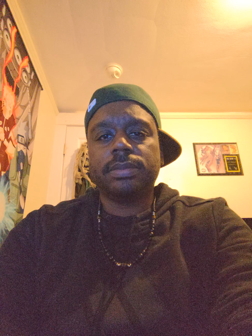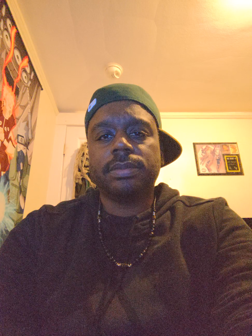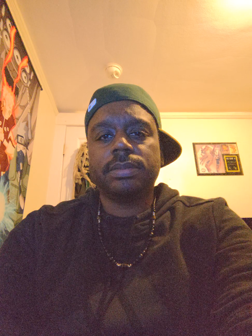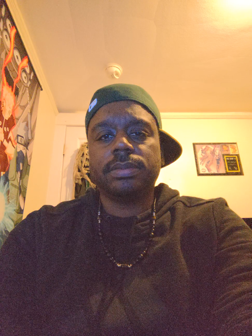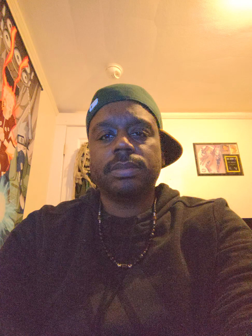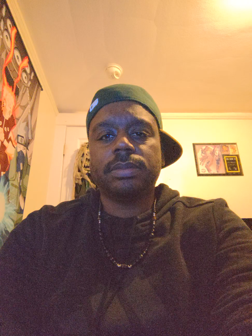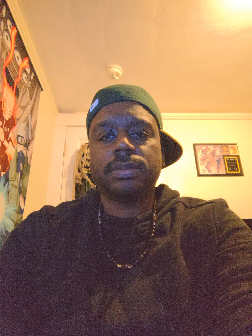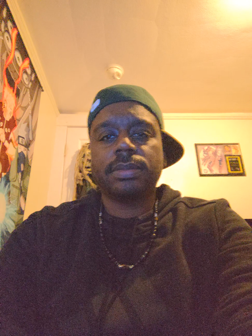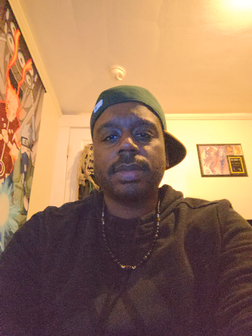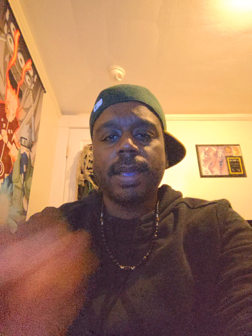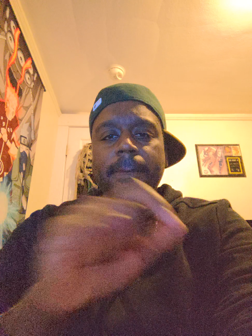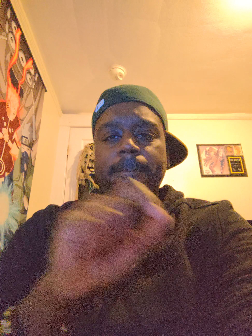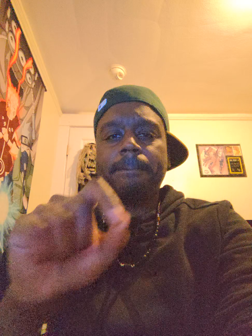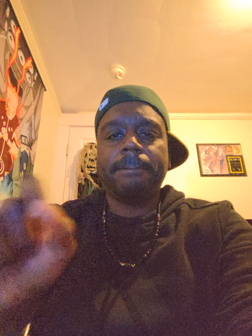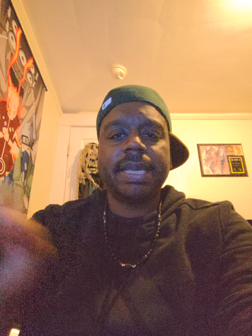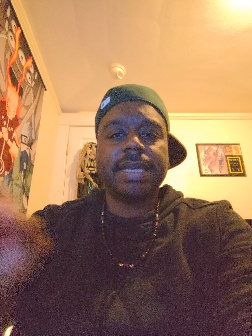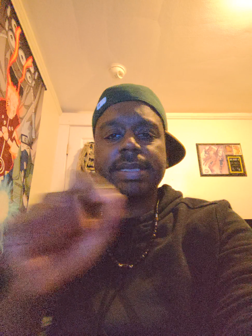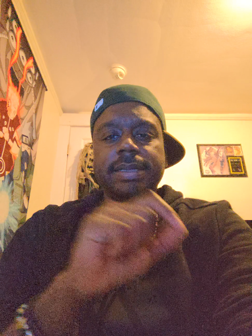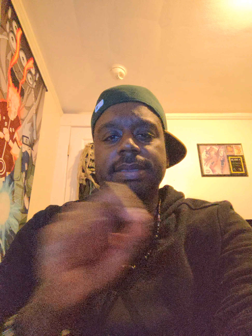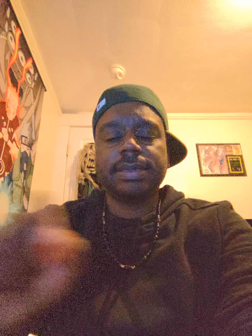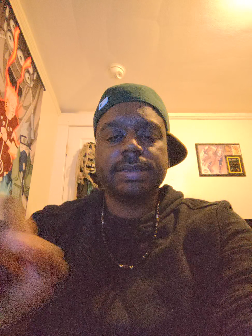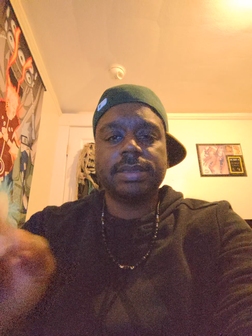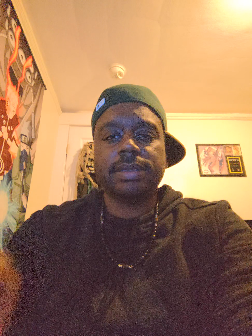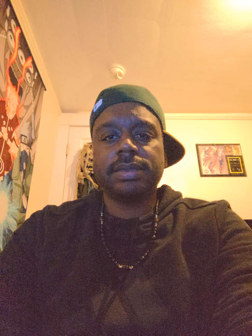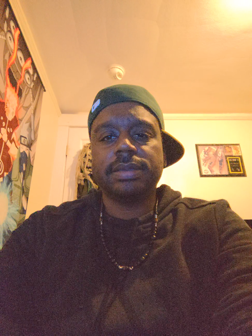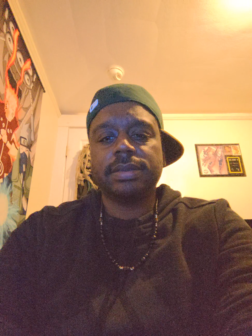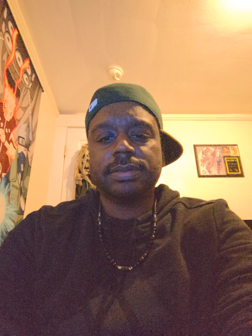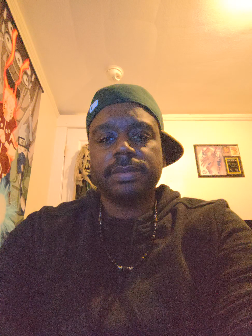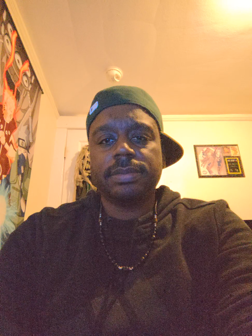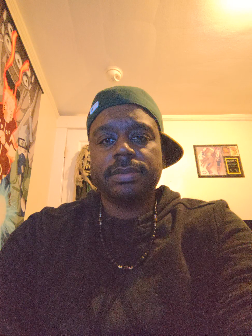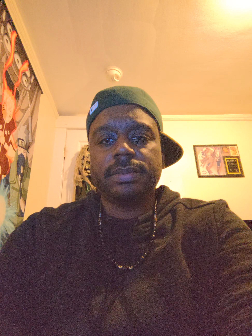pen